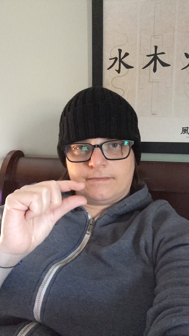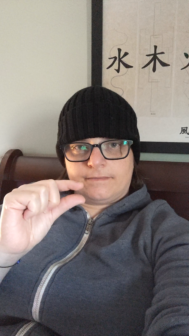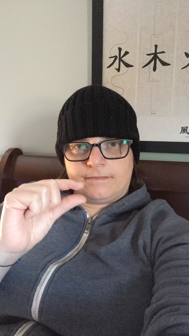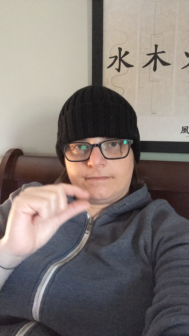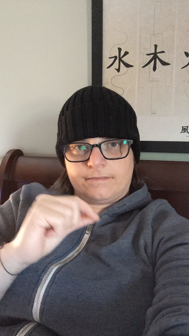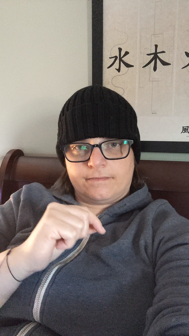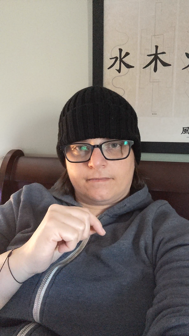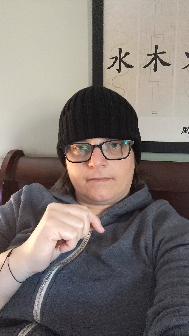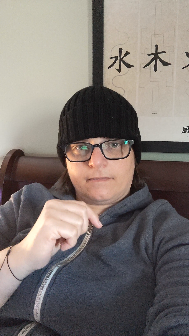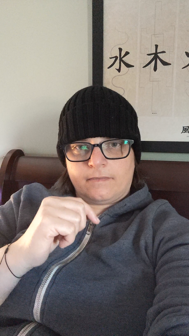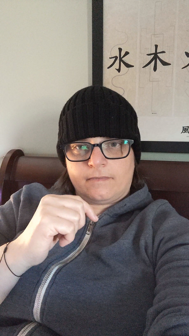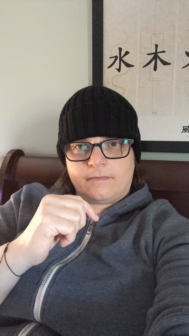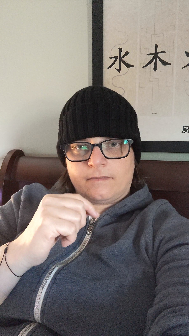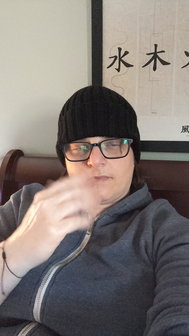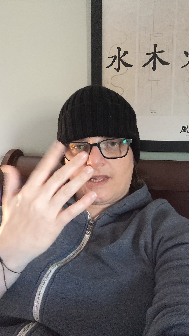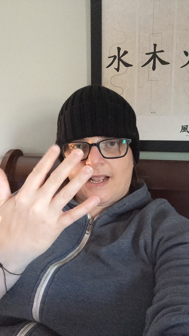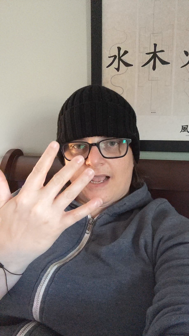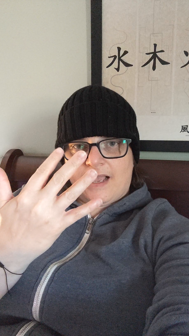hand